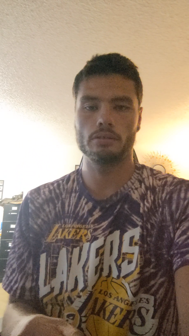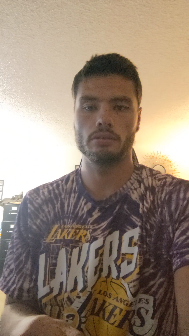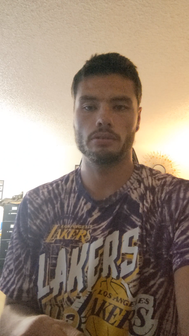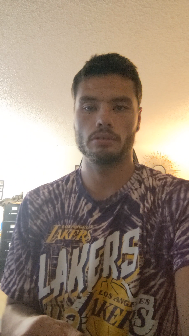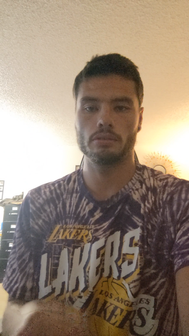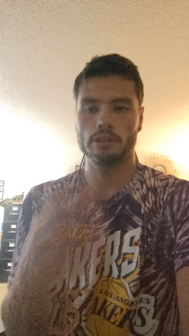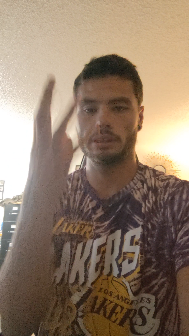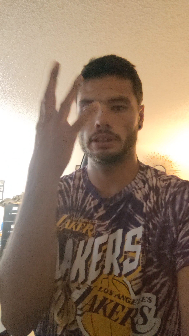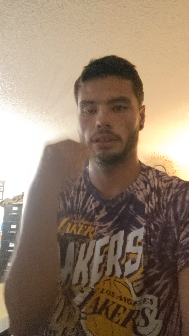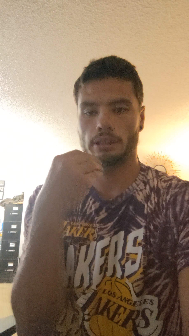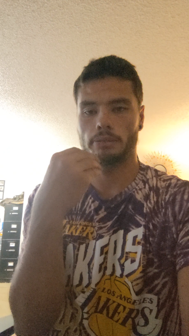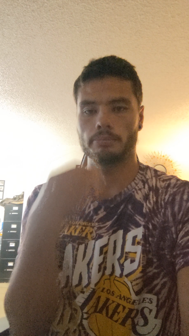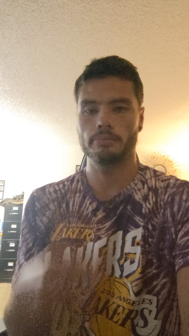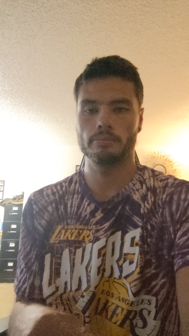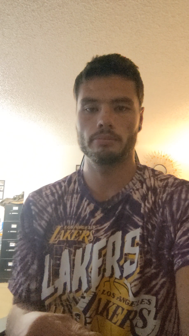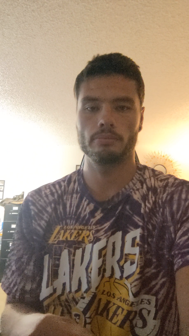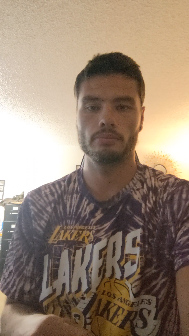asleep